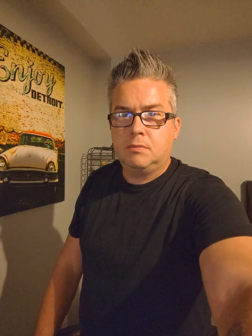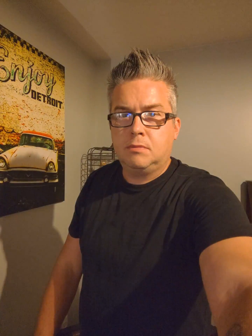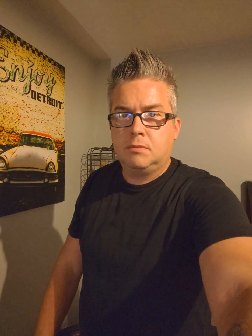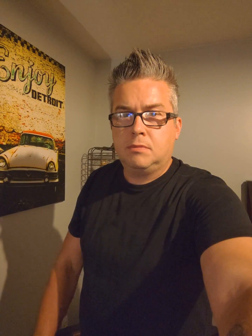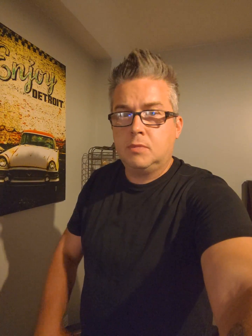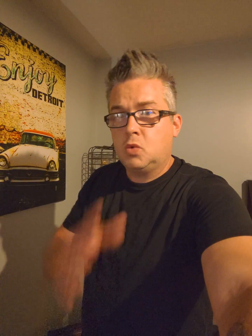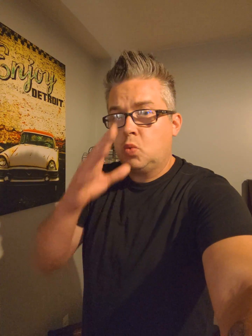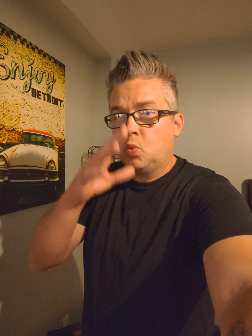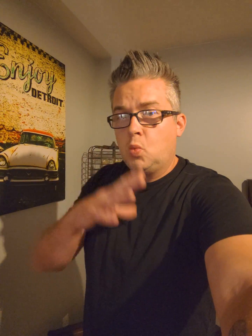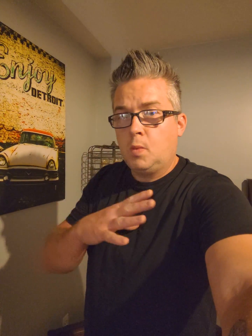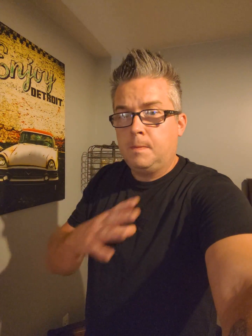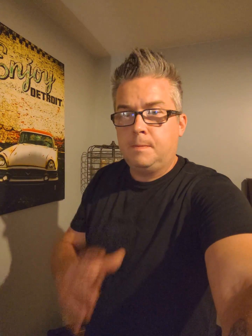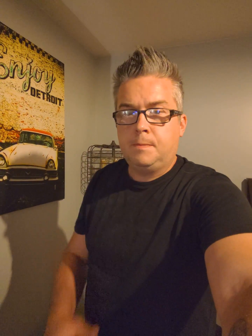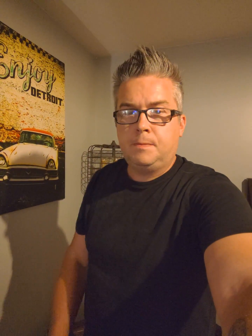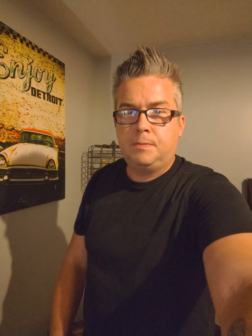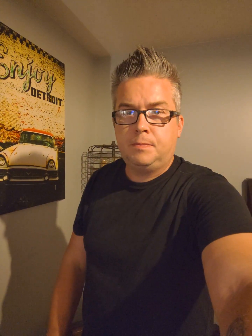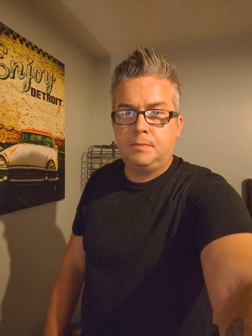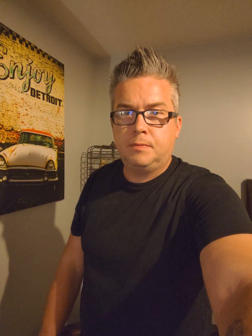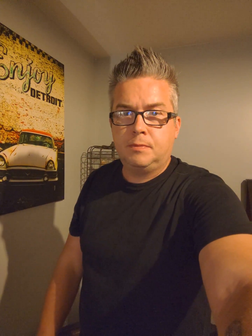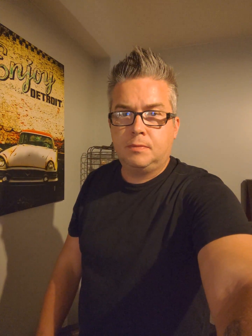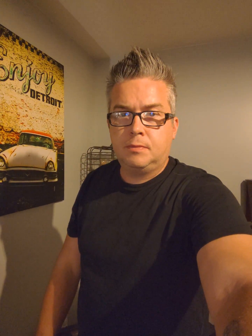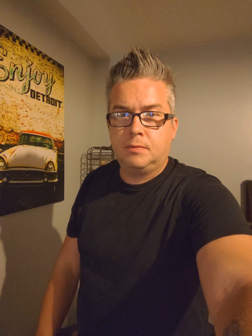lady